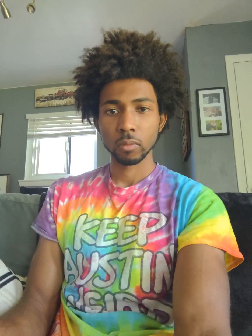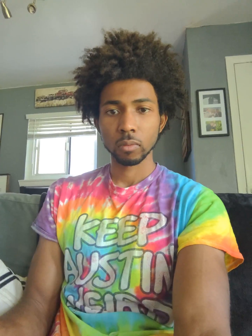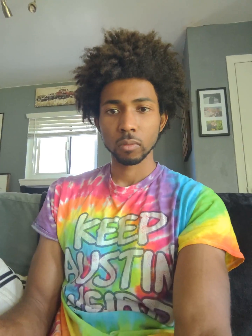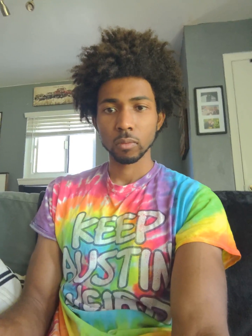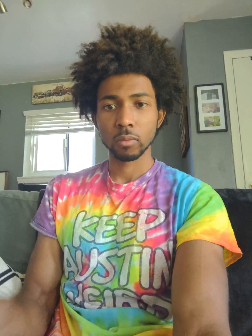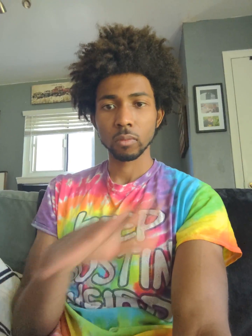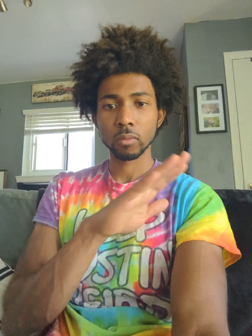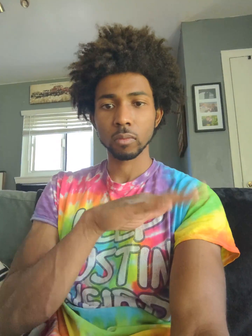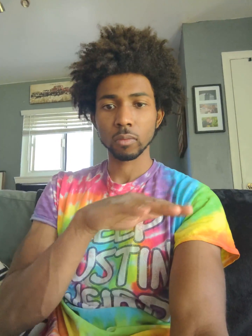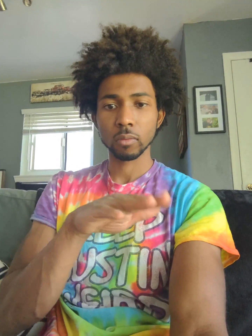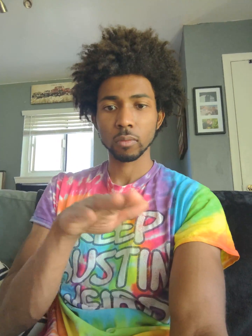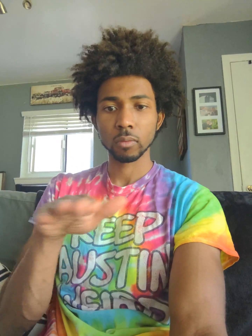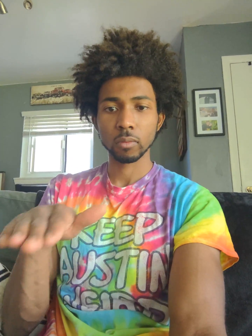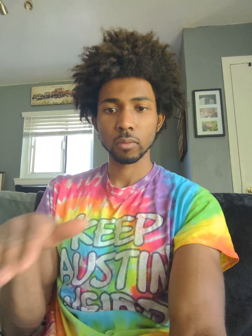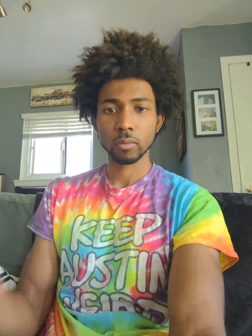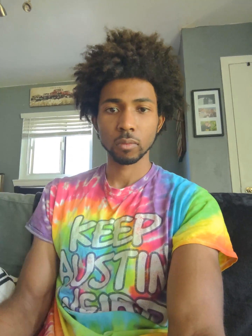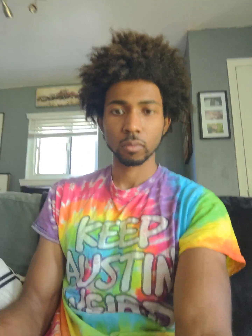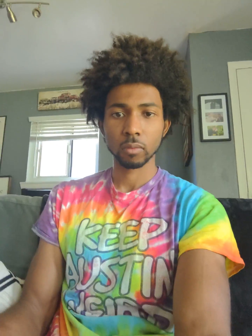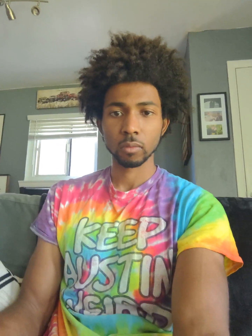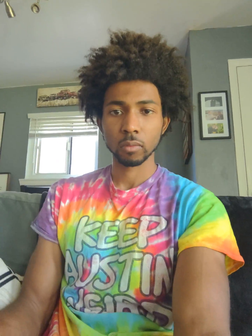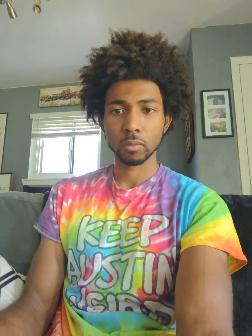children